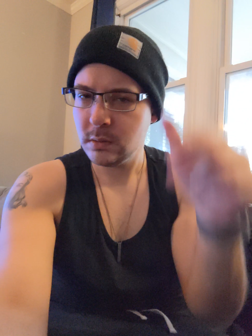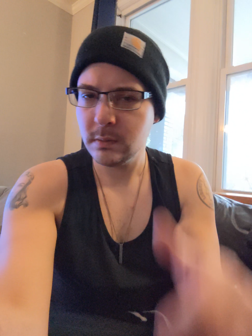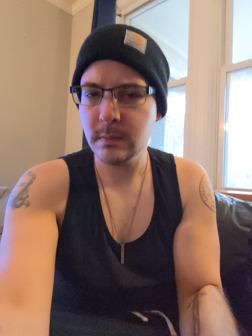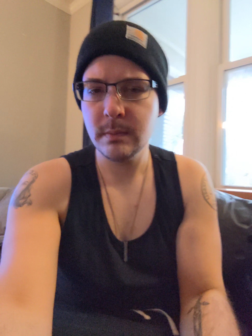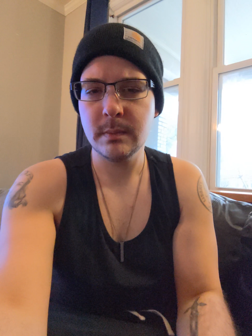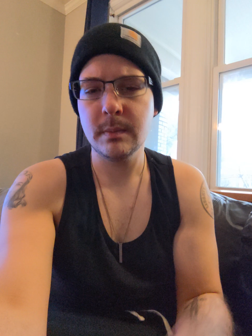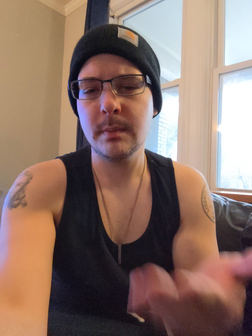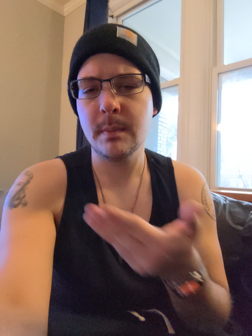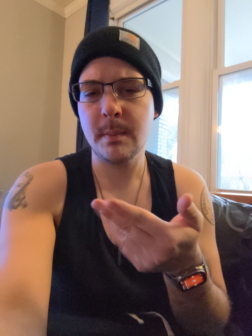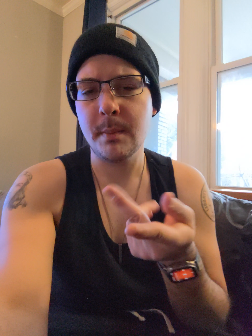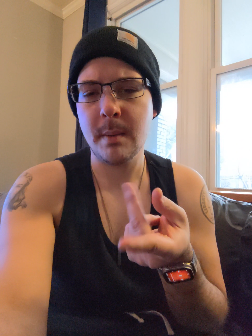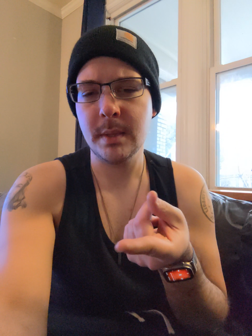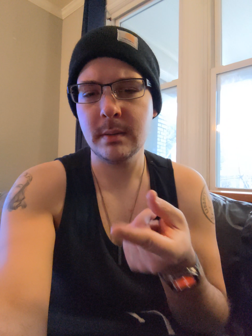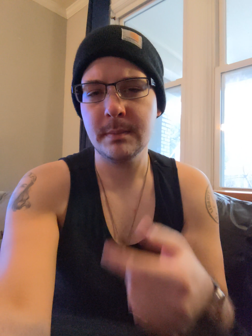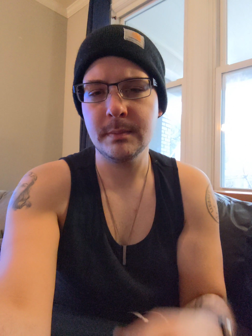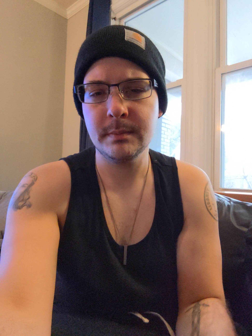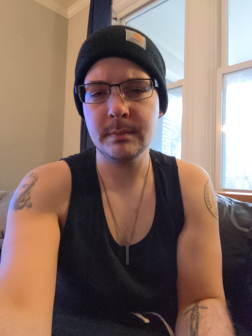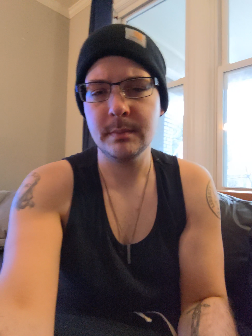puppy